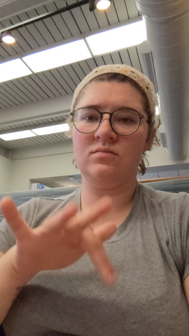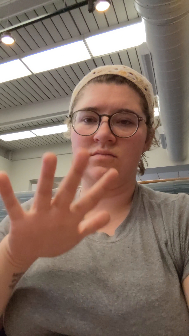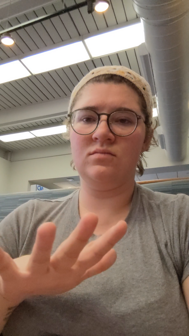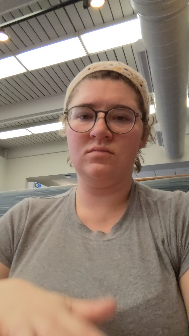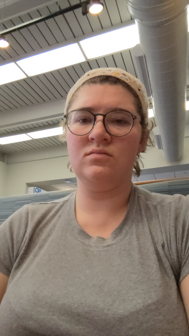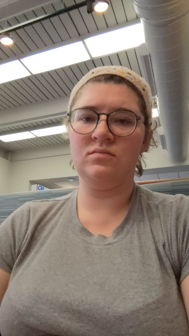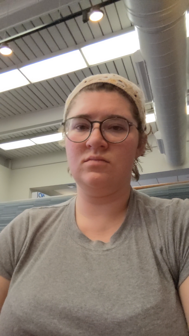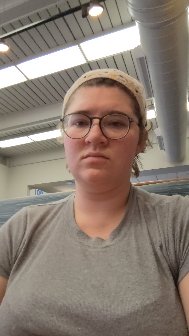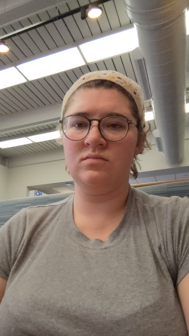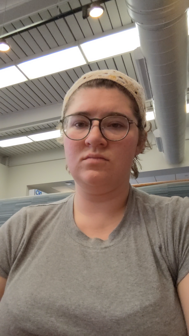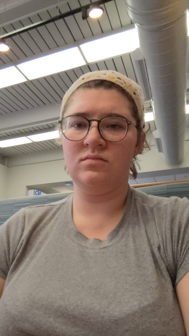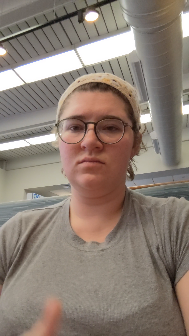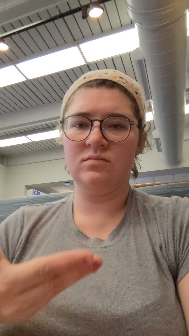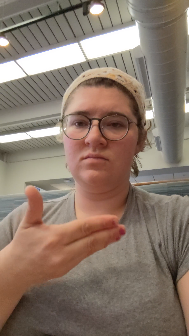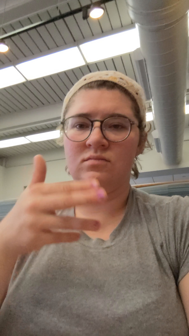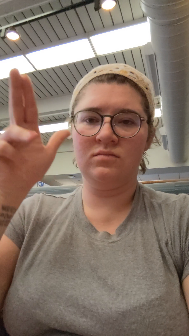pony